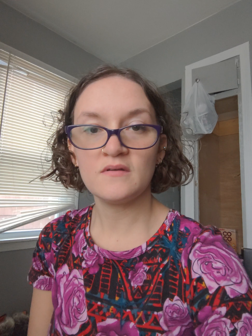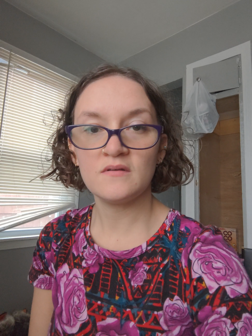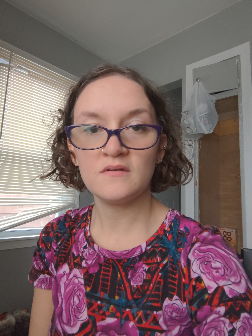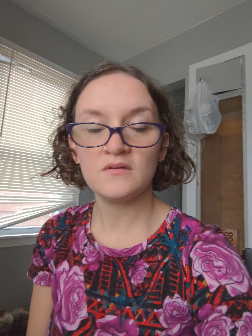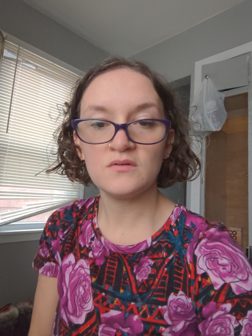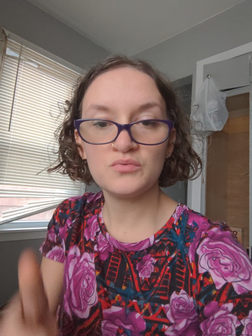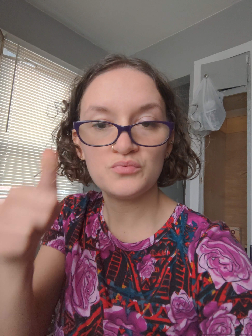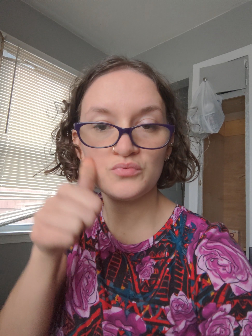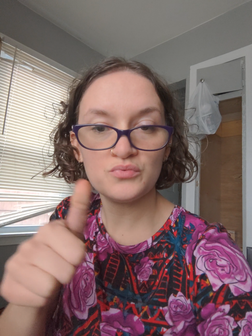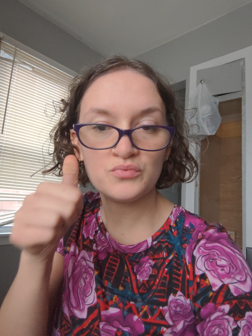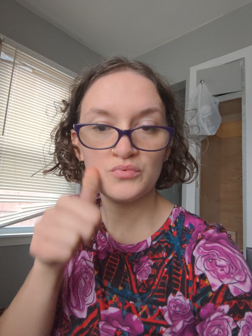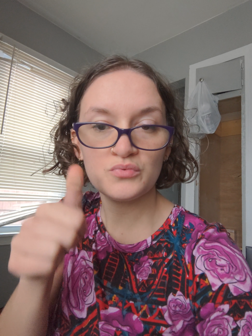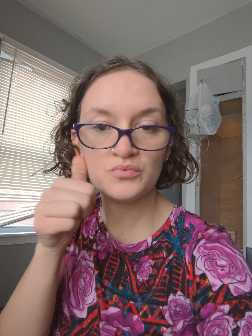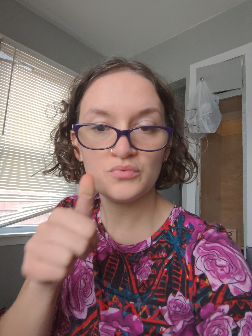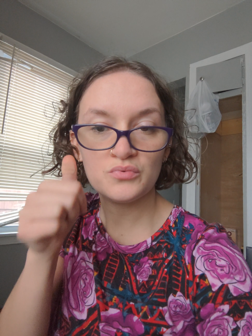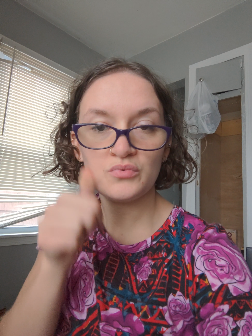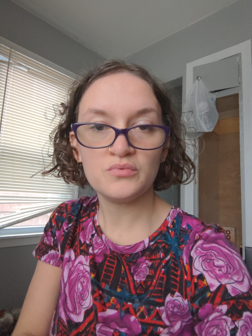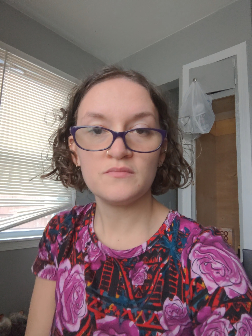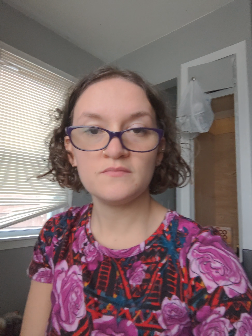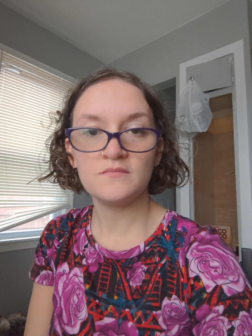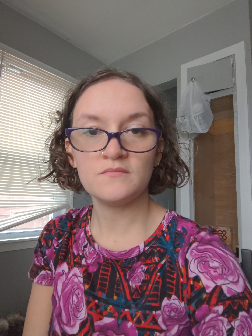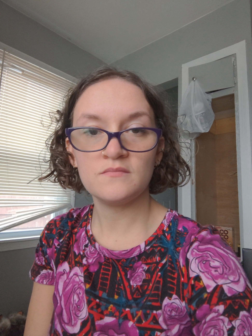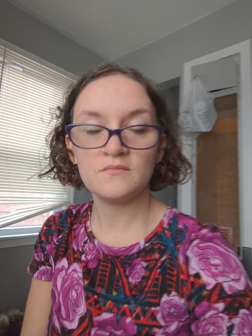girl